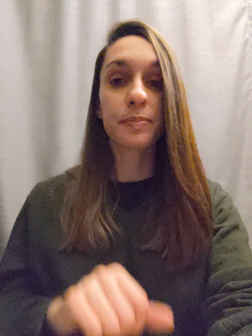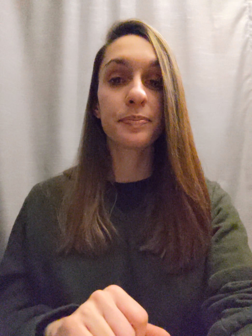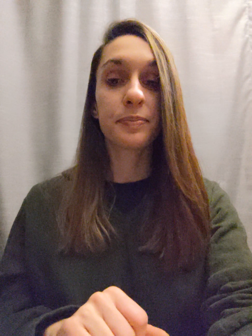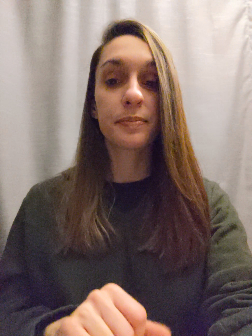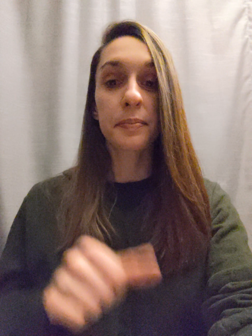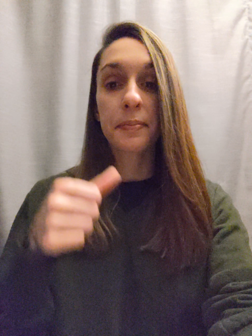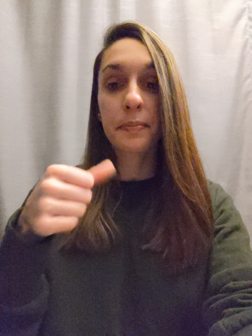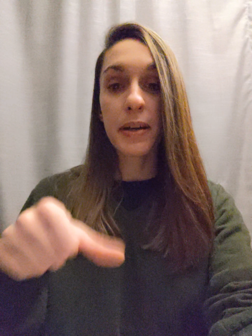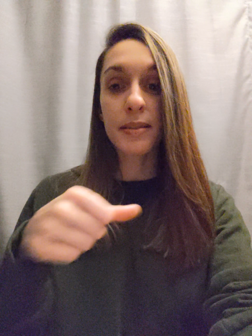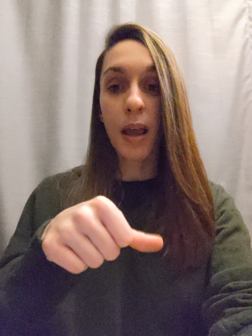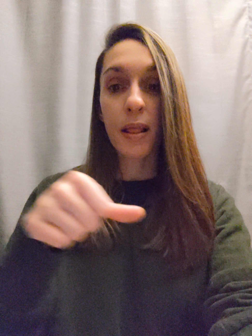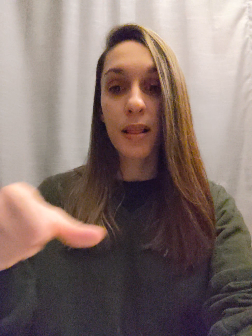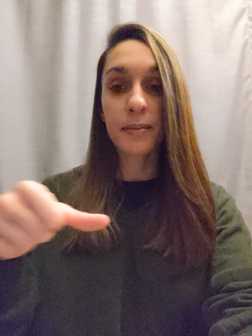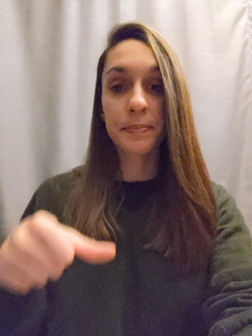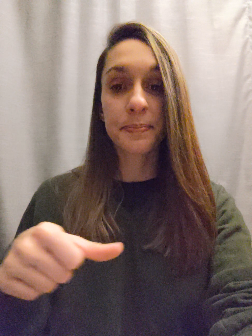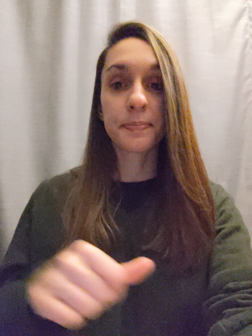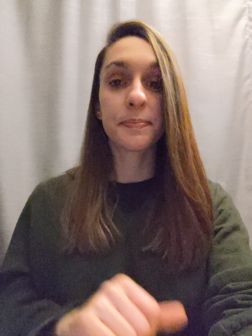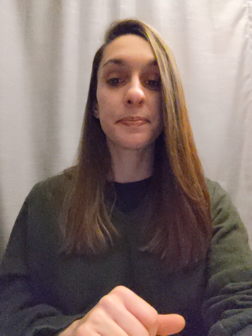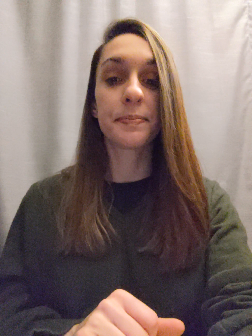puzzle